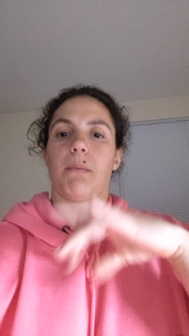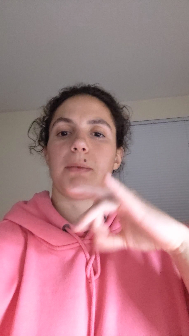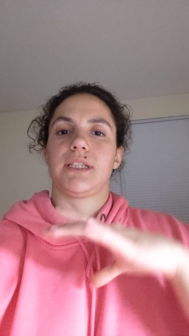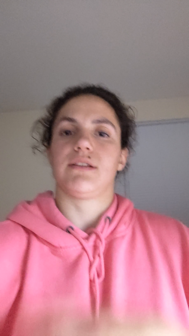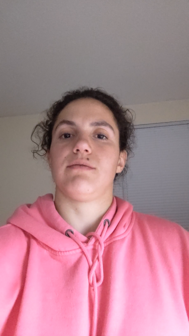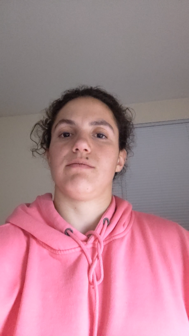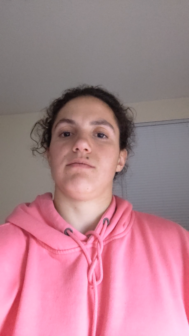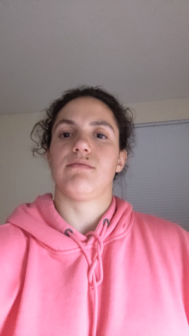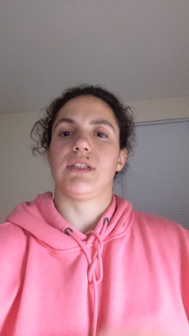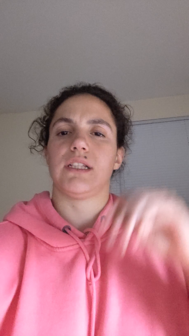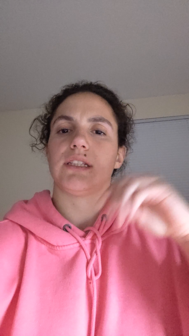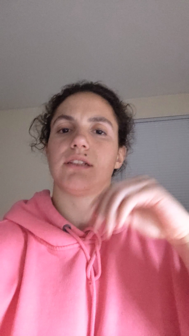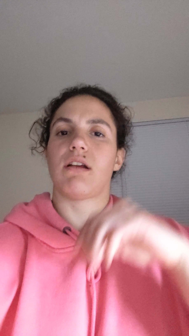inside